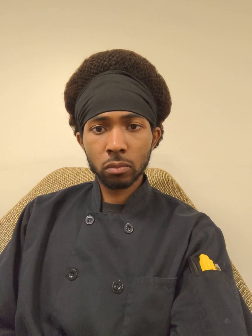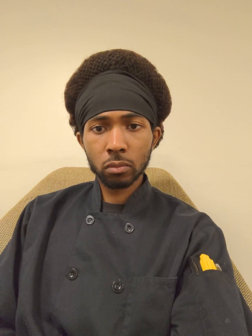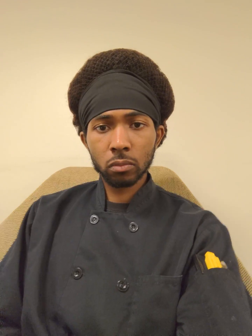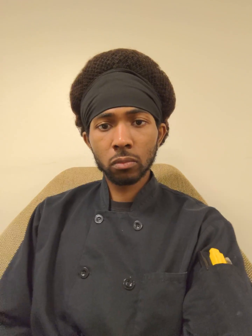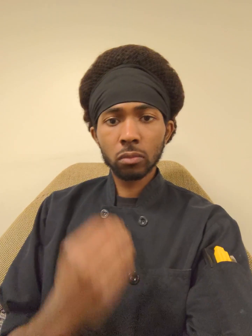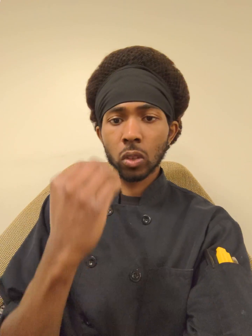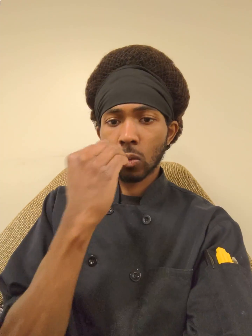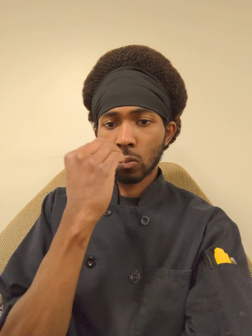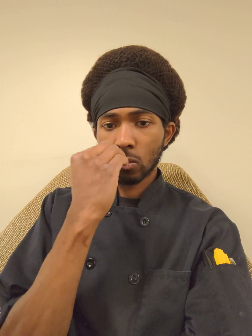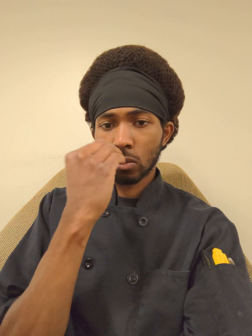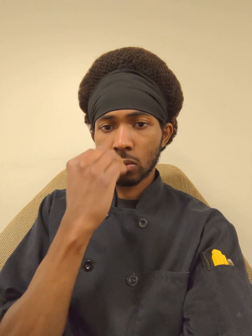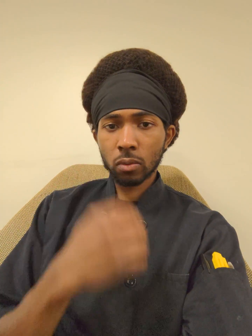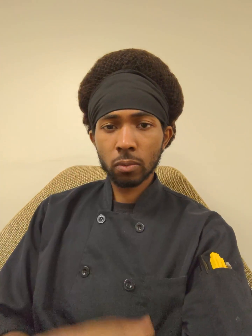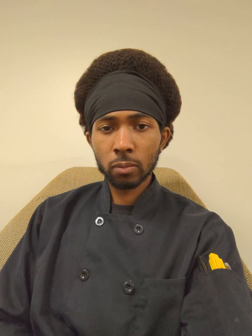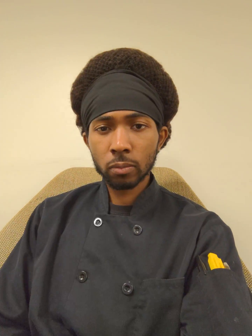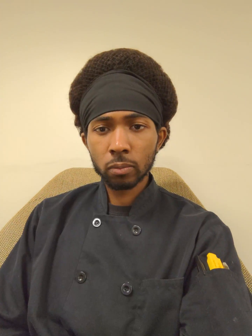eat